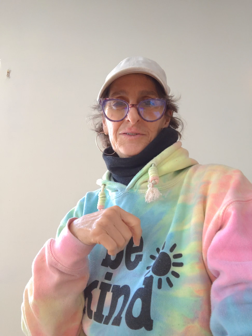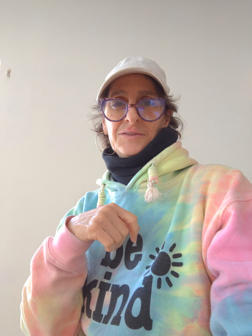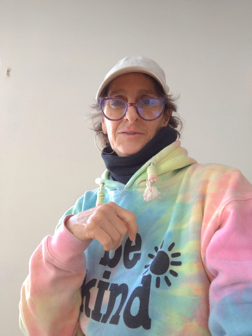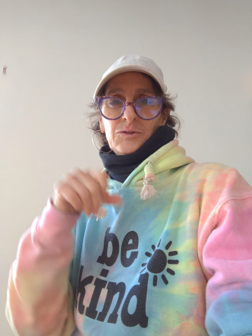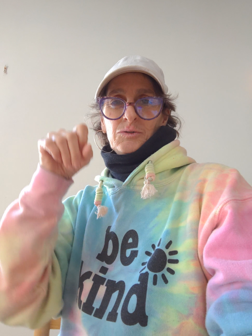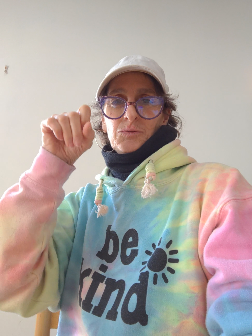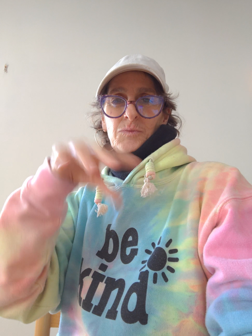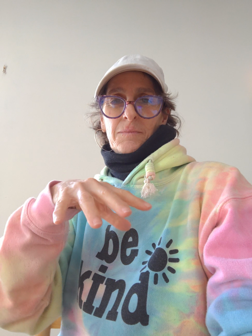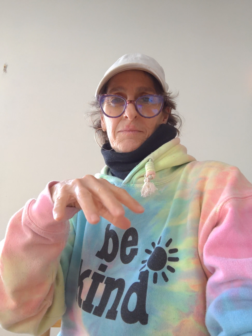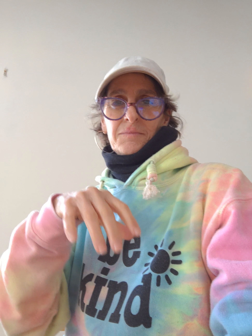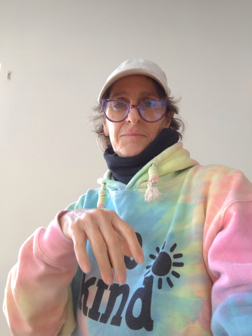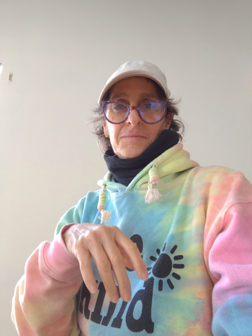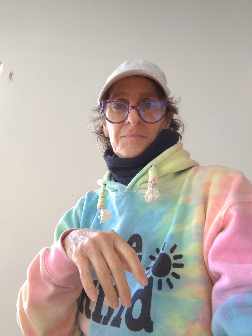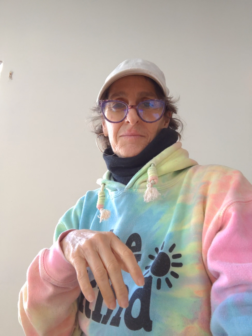drop